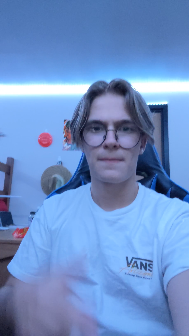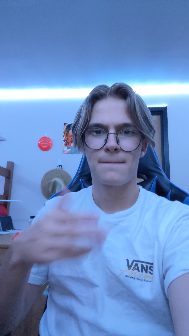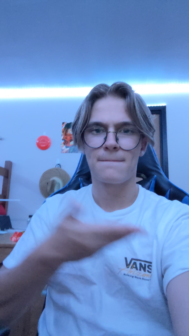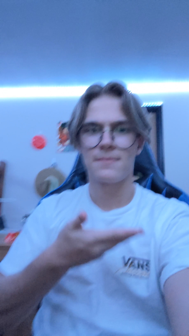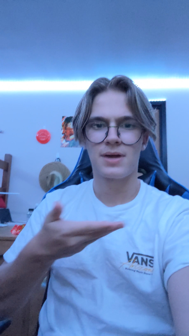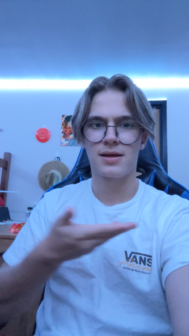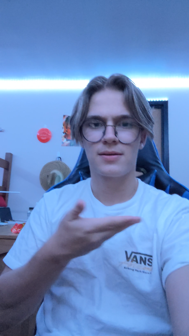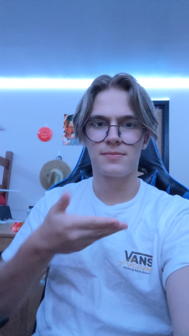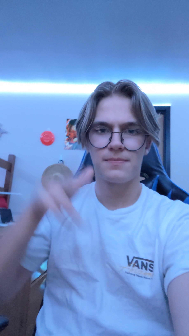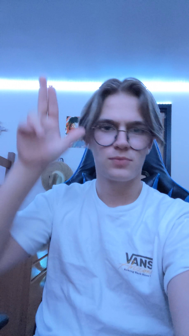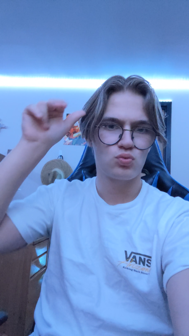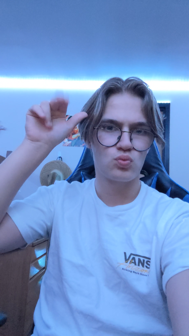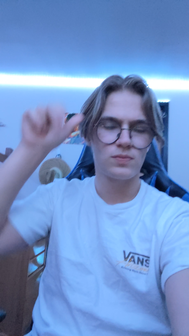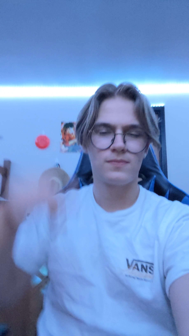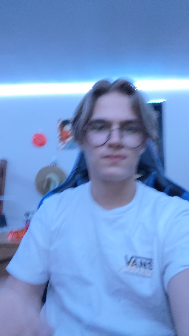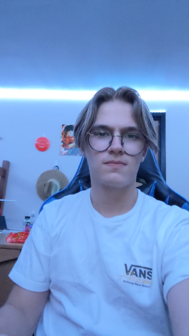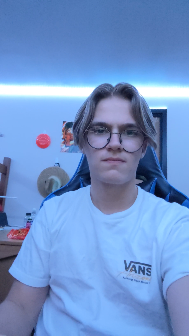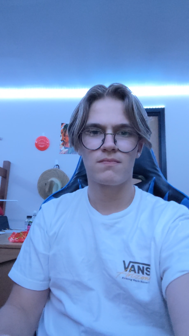pony